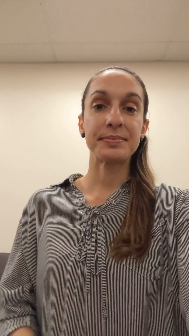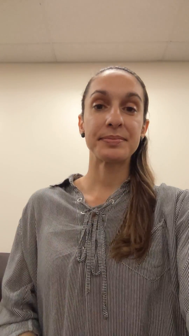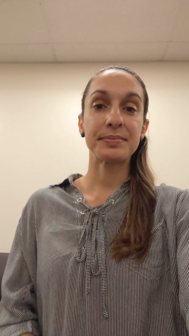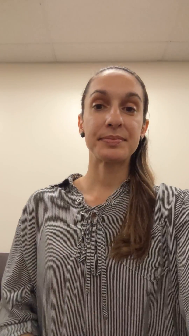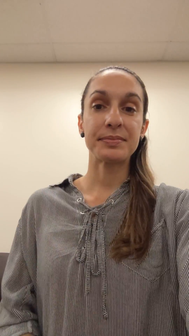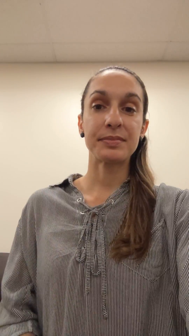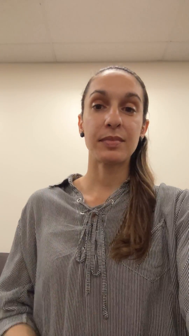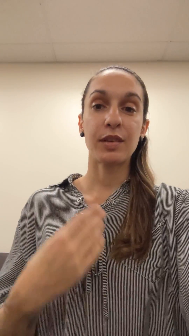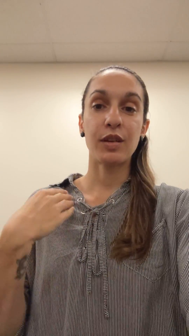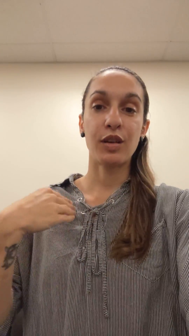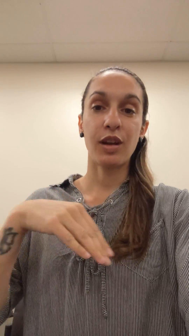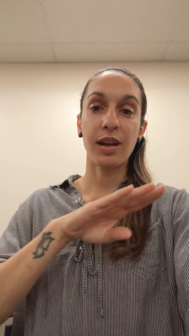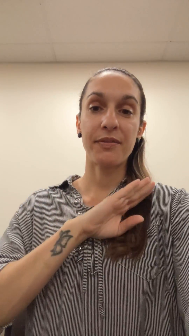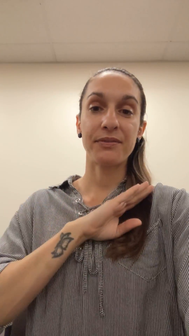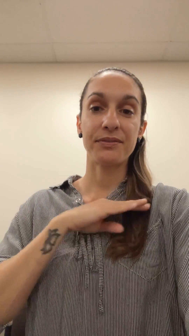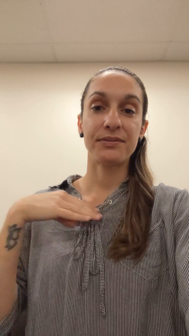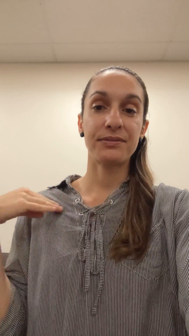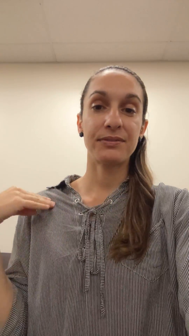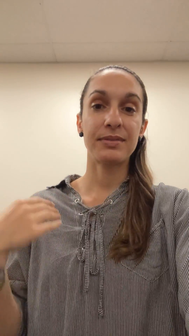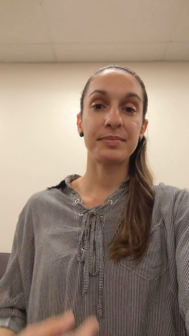scarf